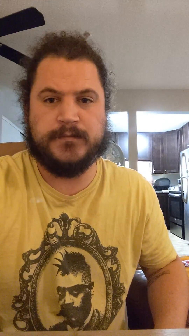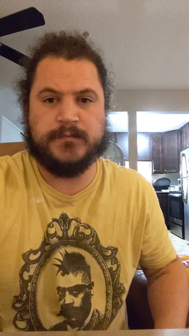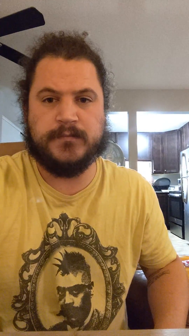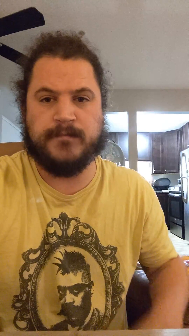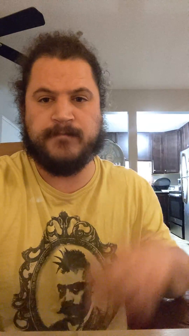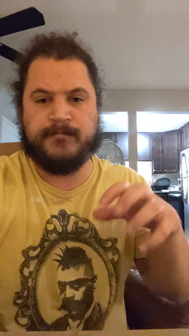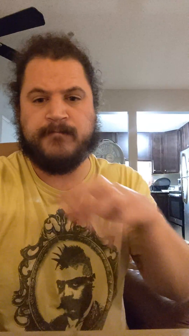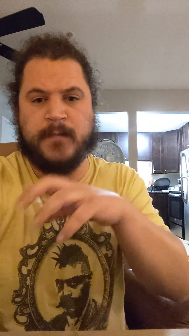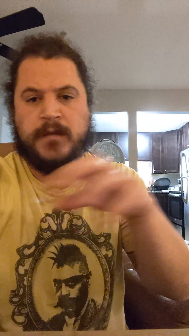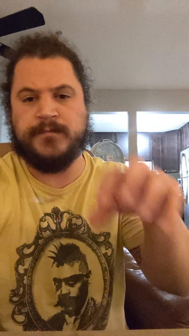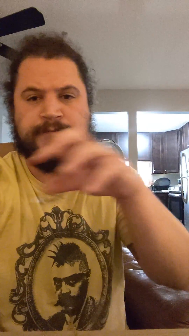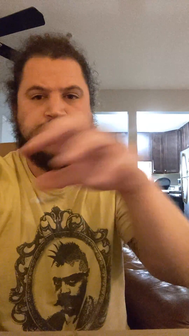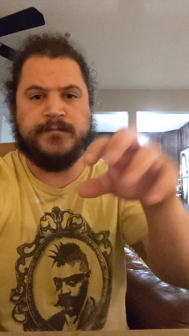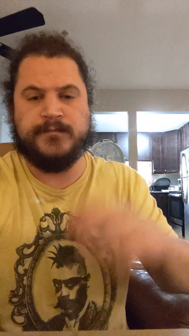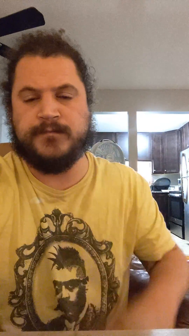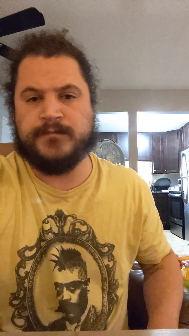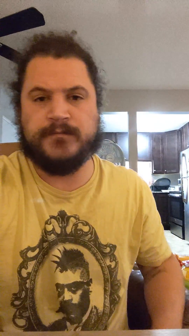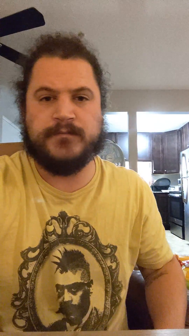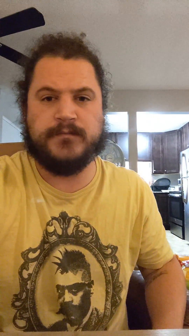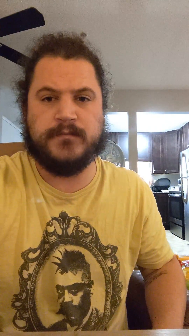block